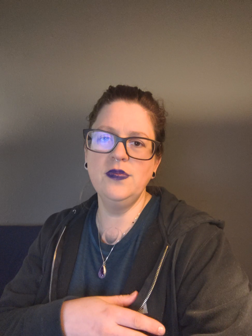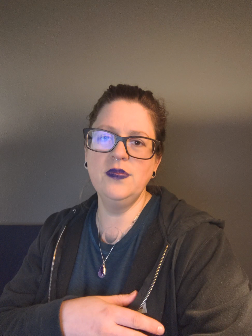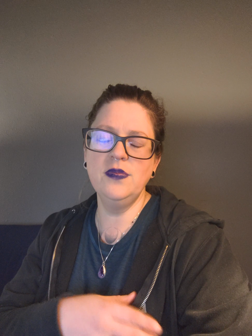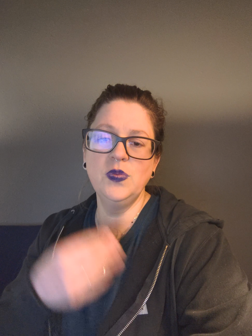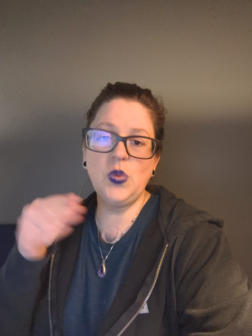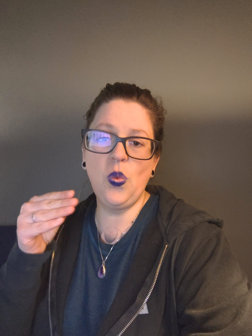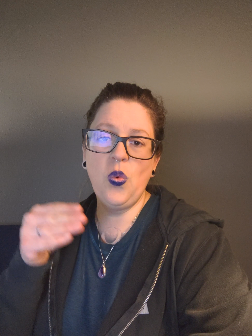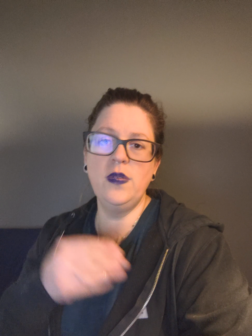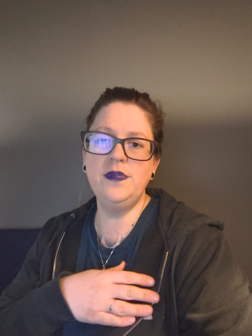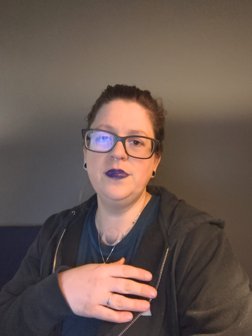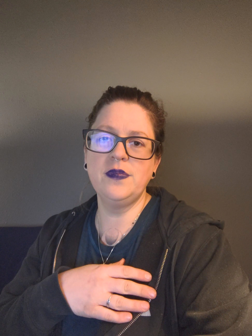store